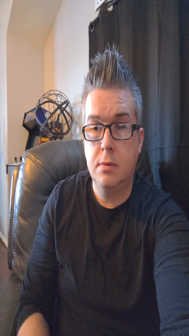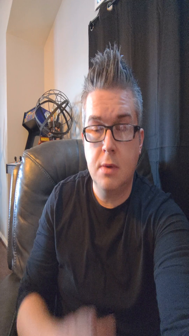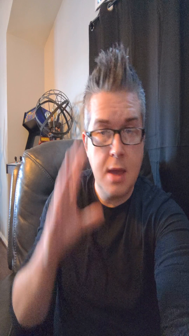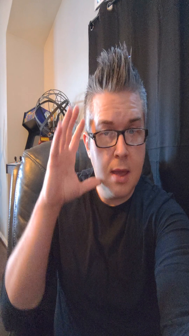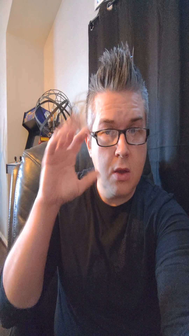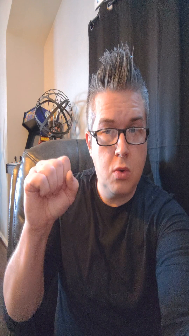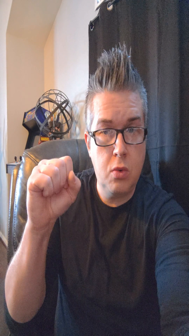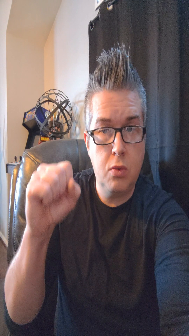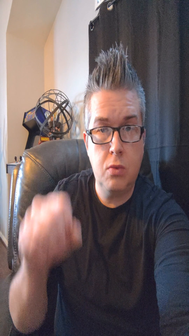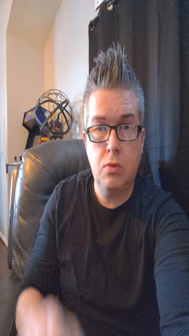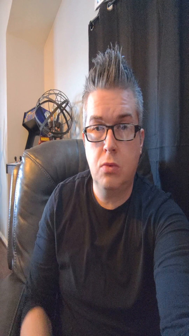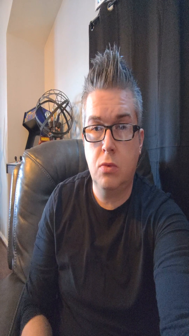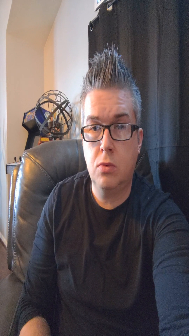loud